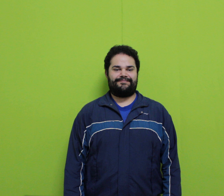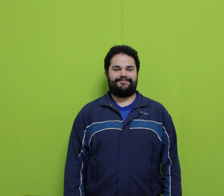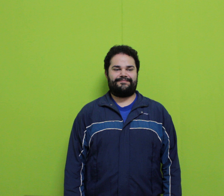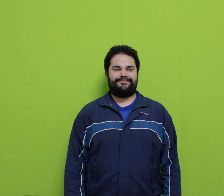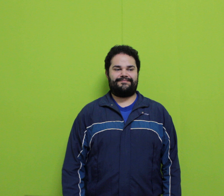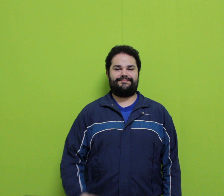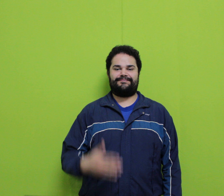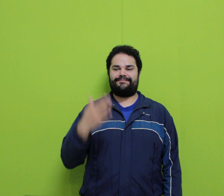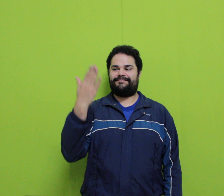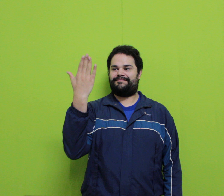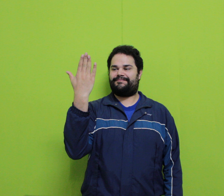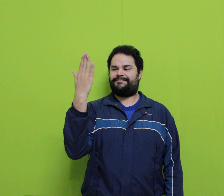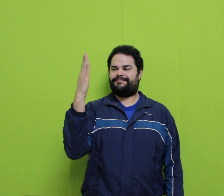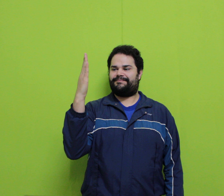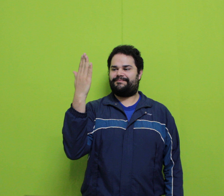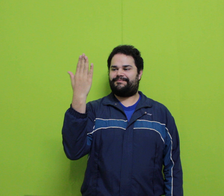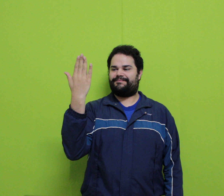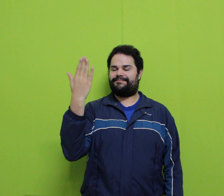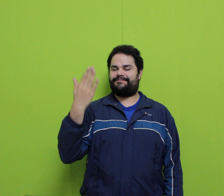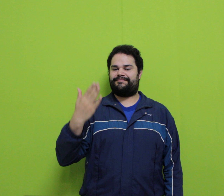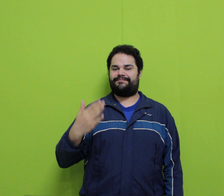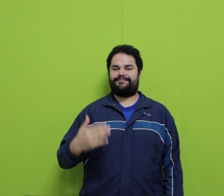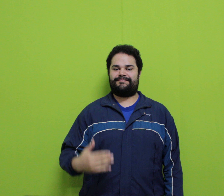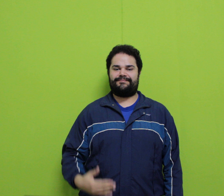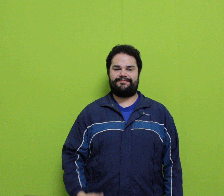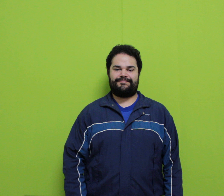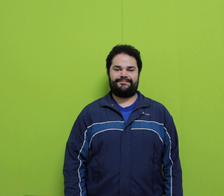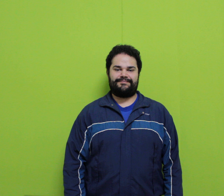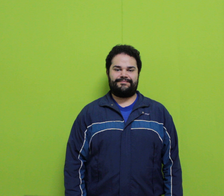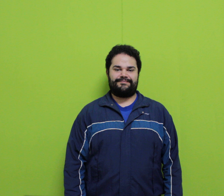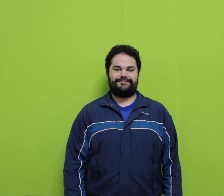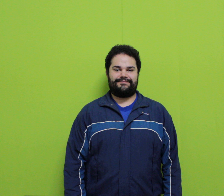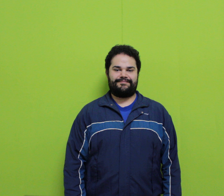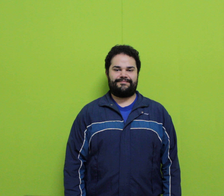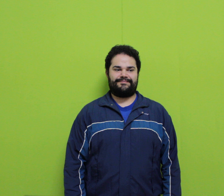espelho